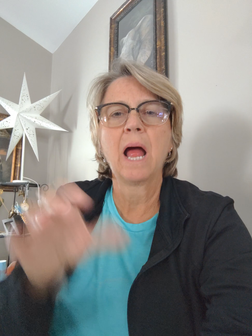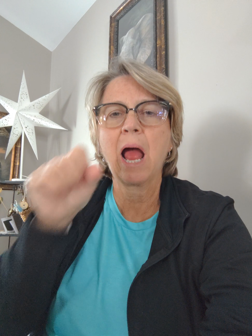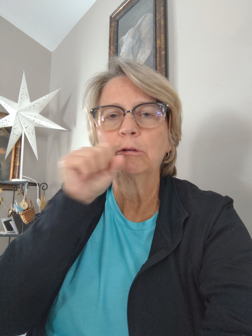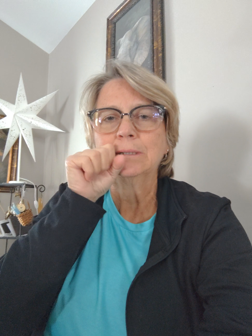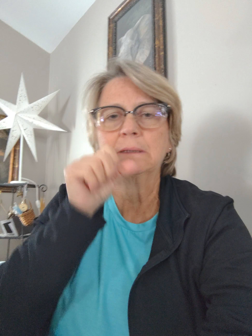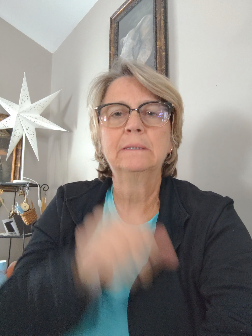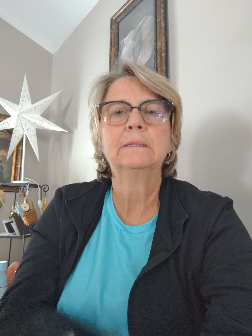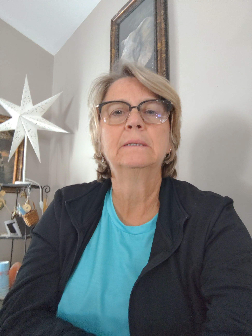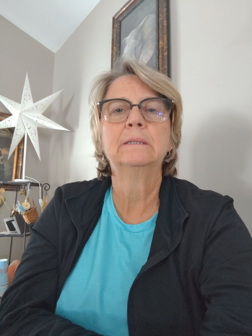carrot